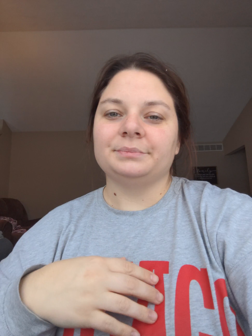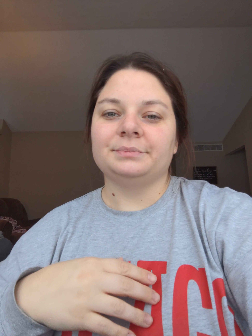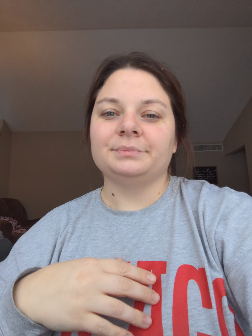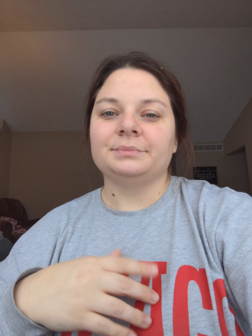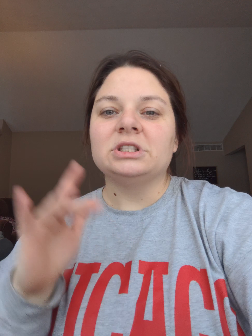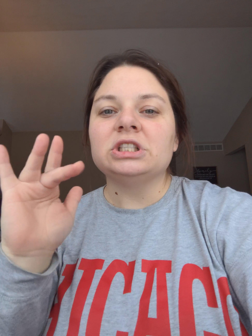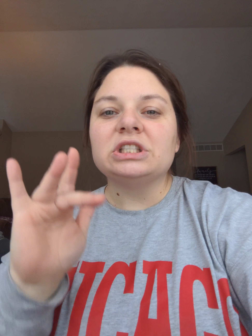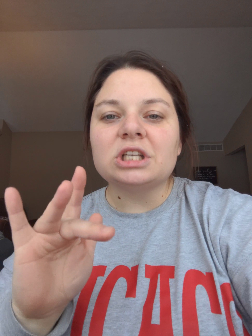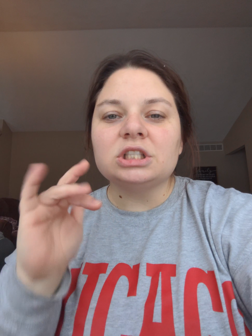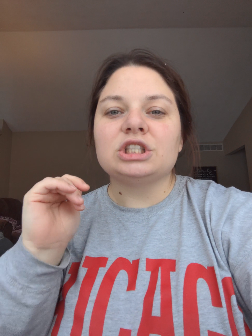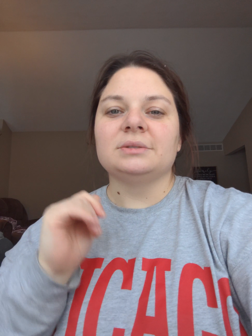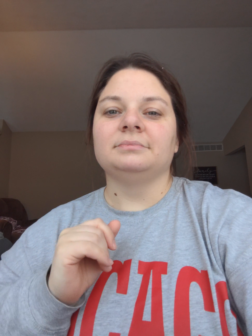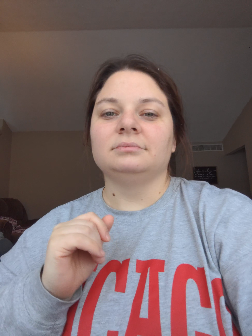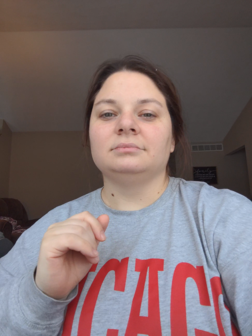touch